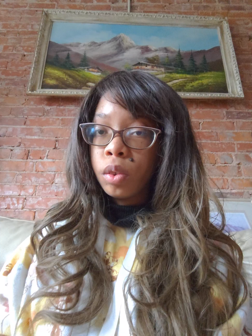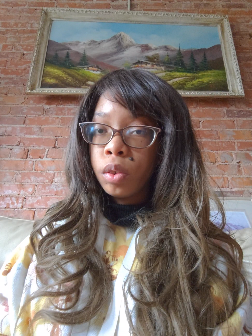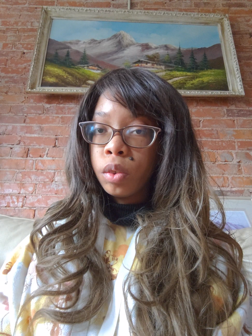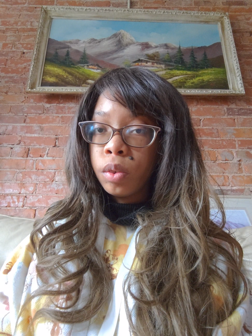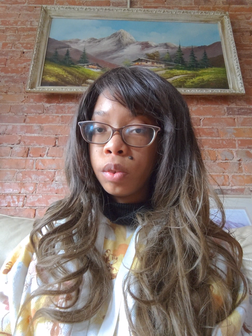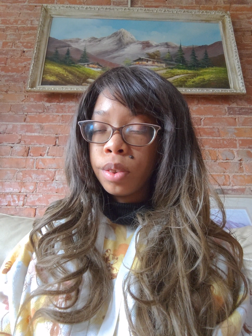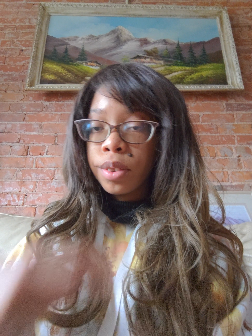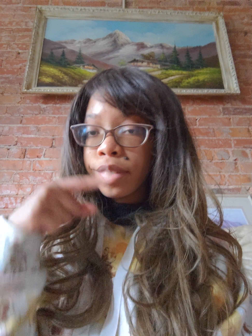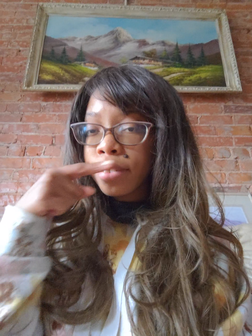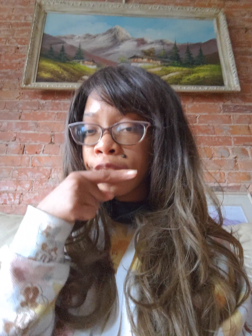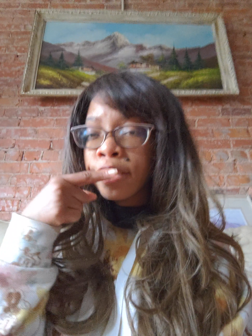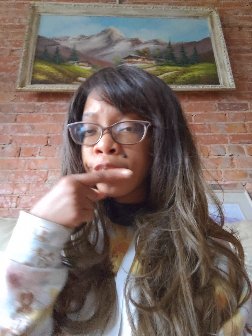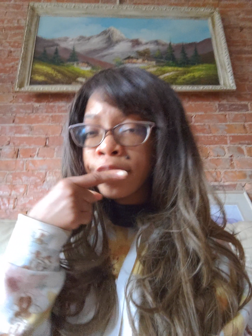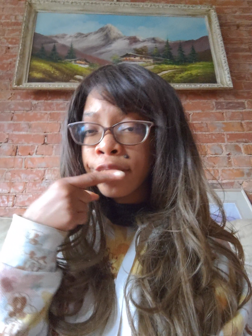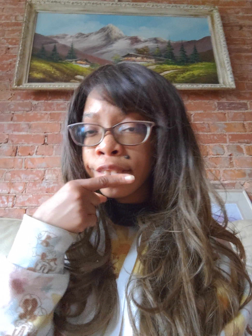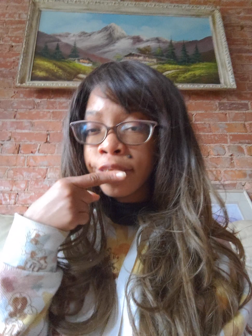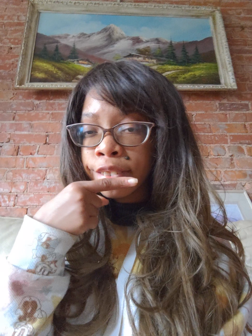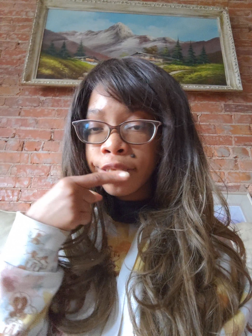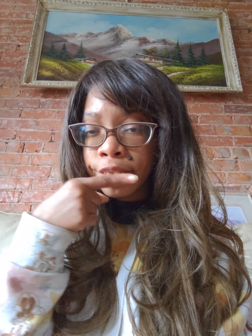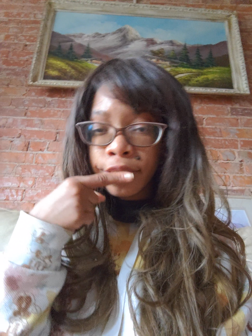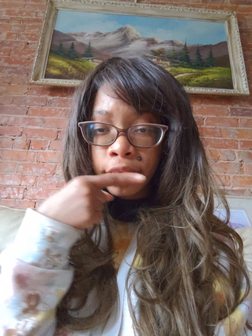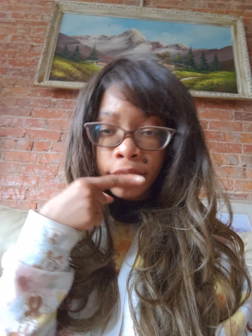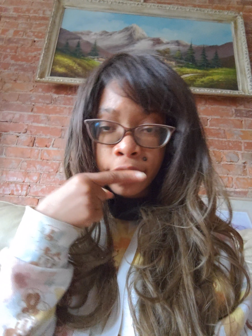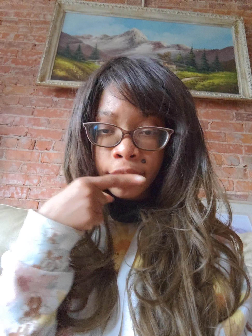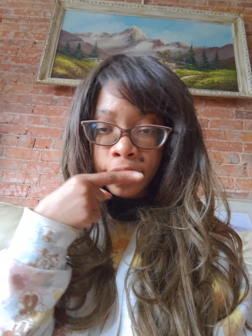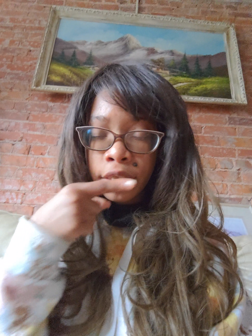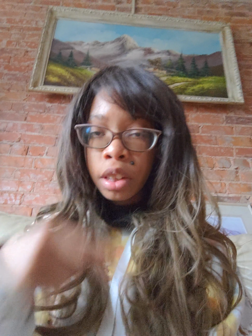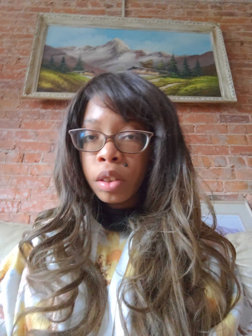toothbrush